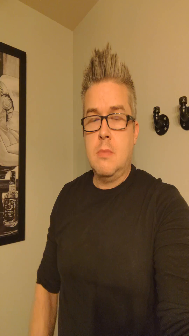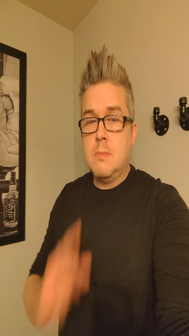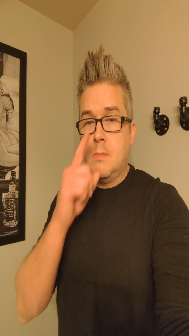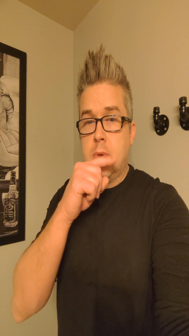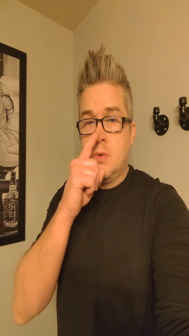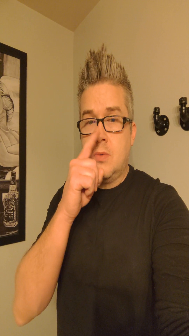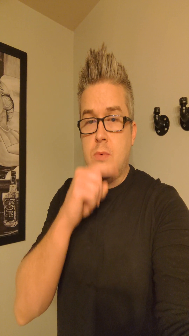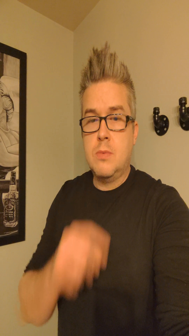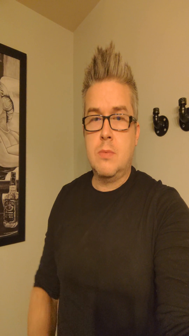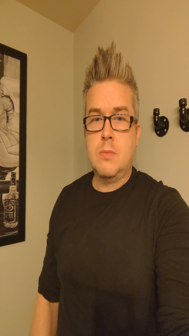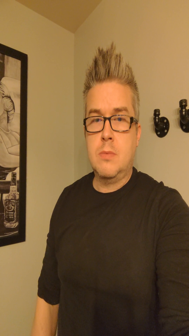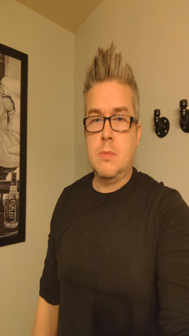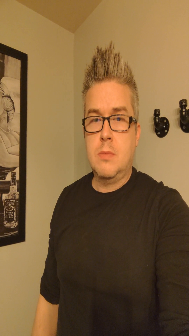mouse